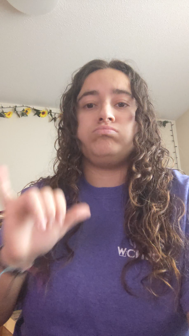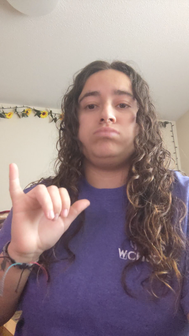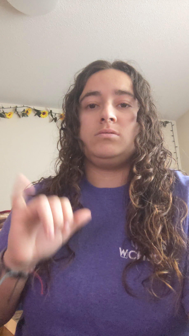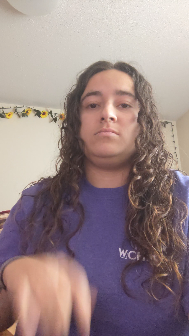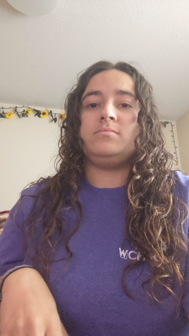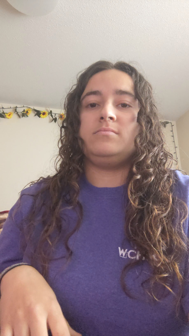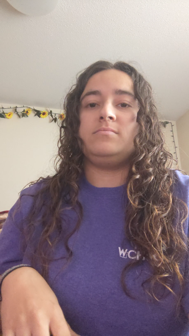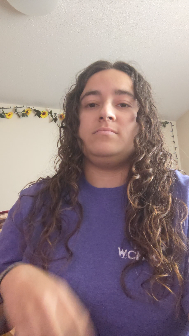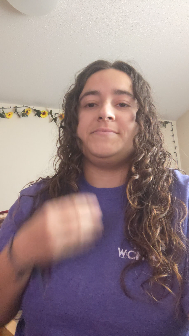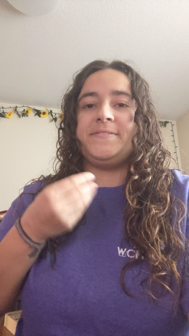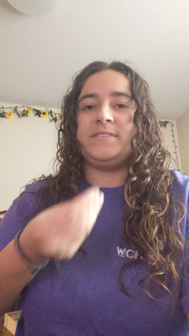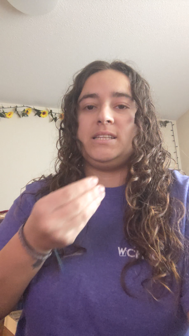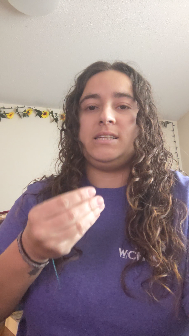feed